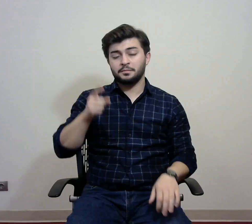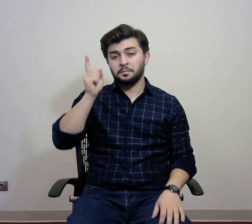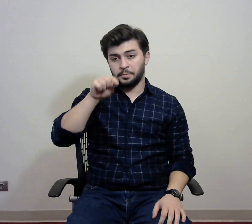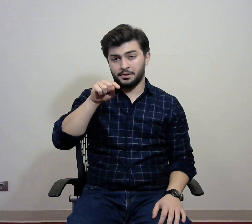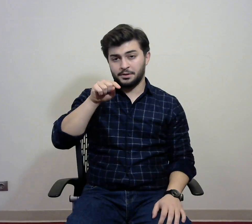bilər